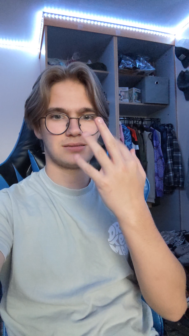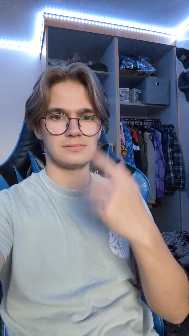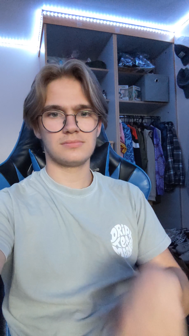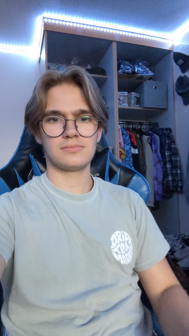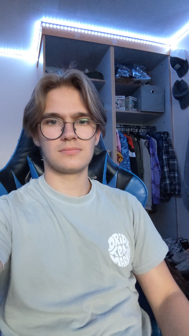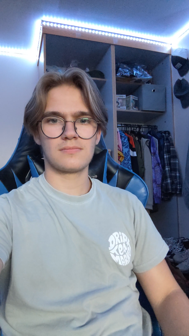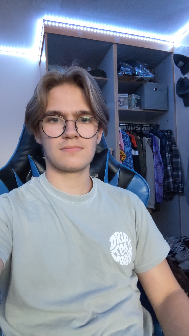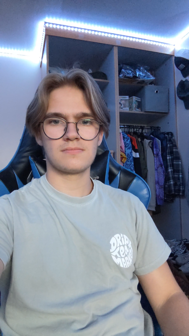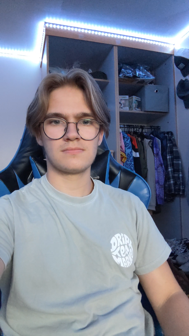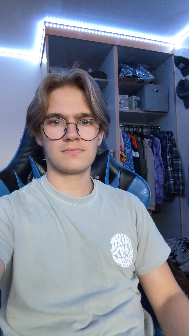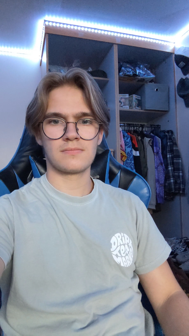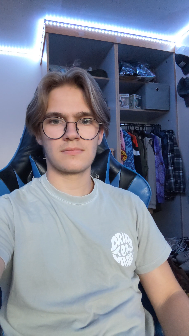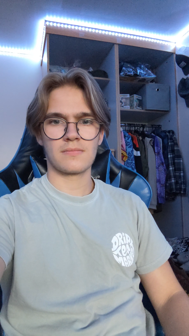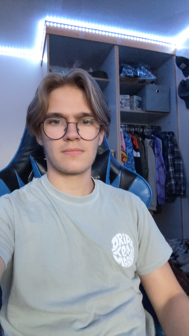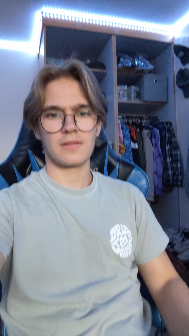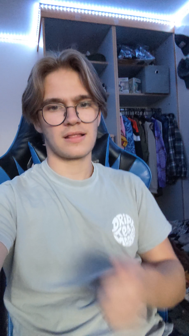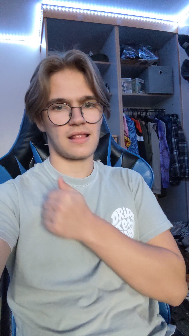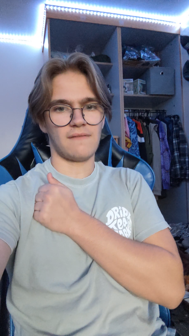love